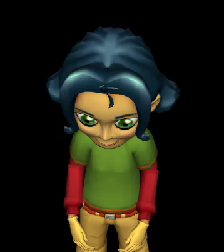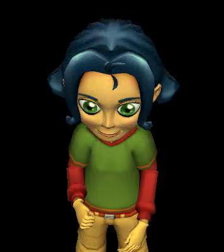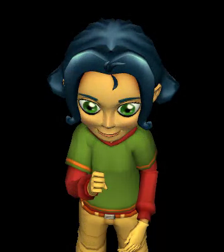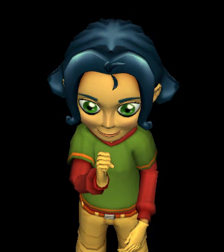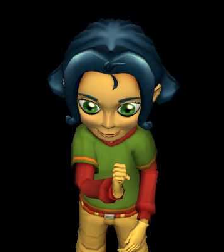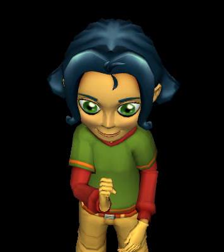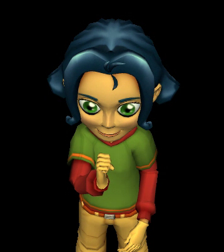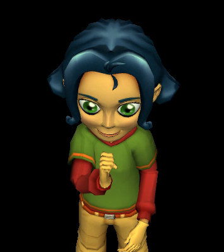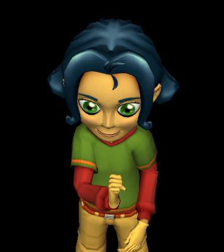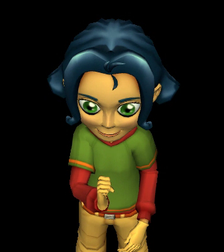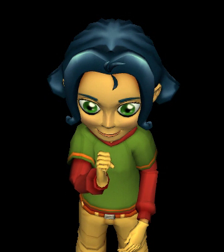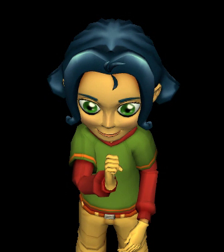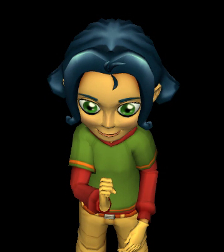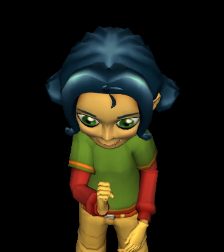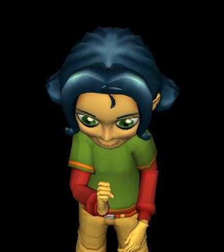جليد